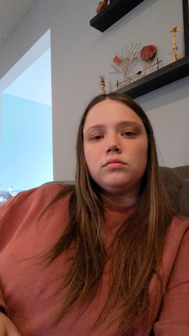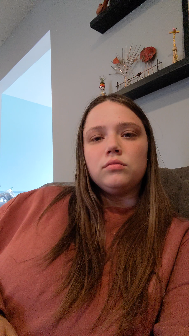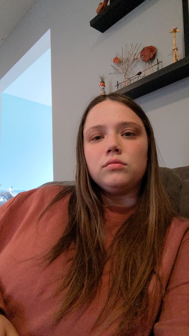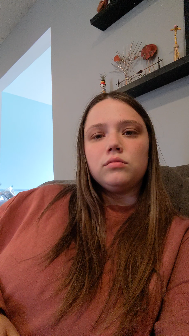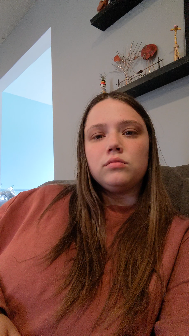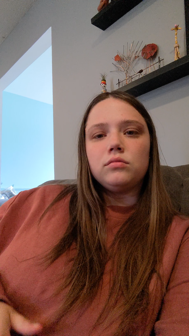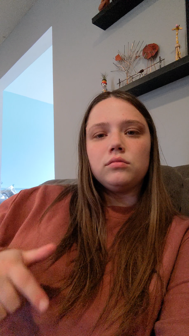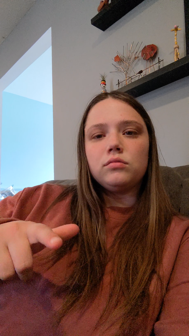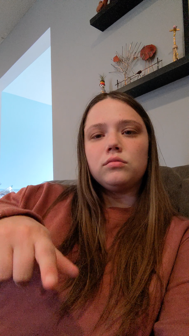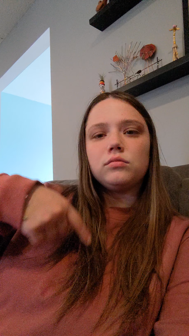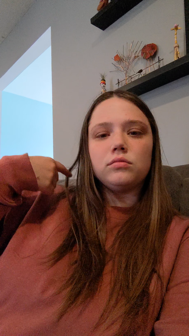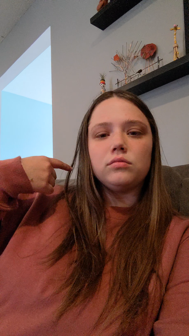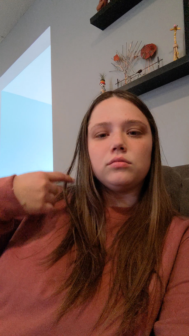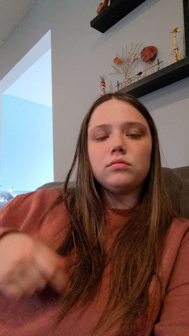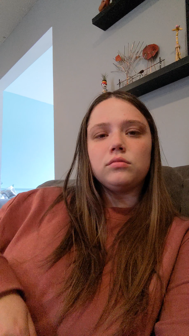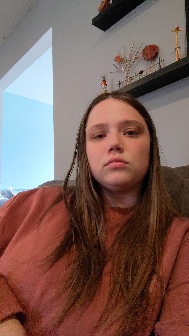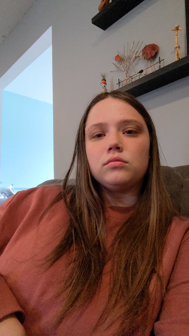long